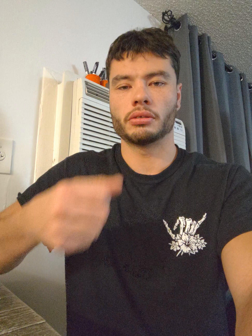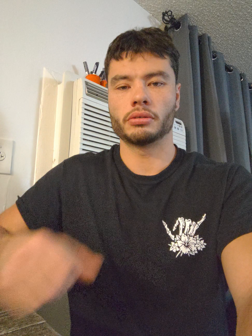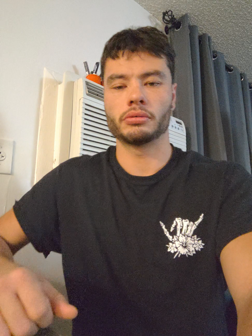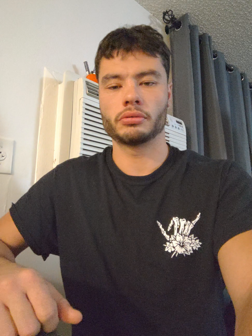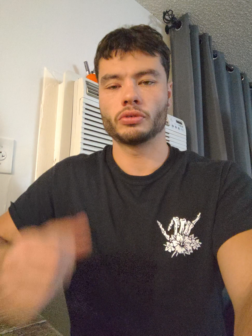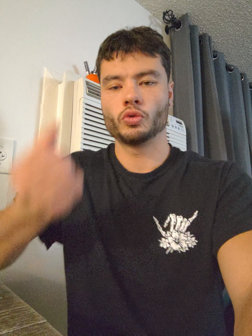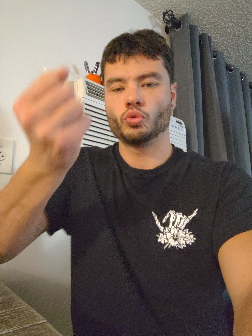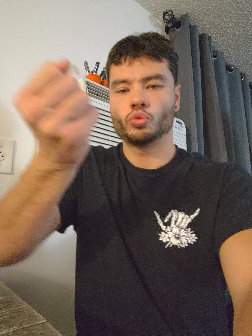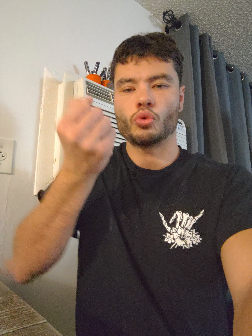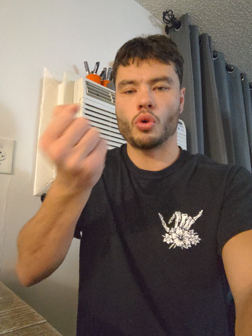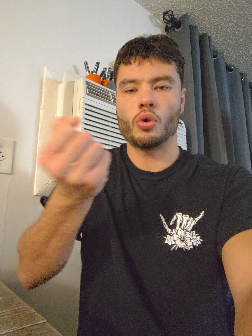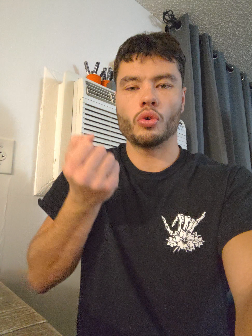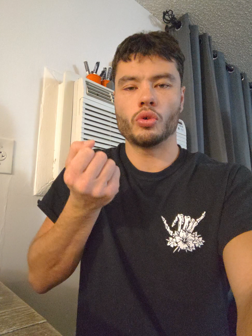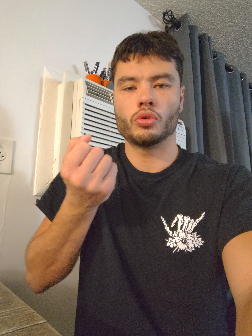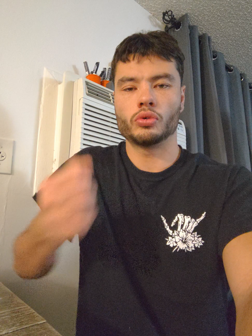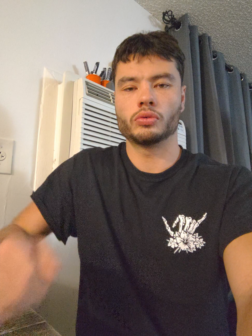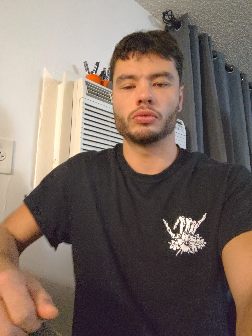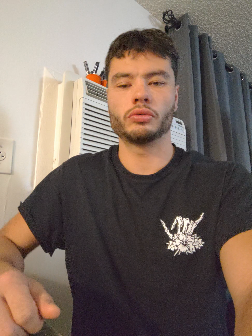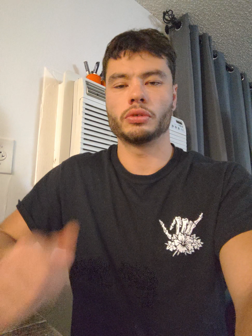drawer